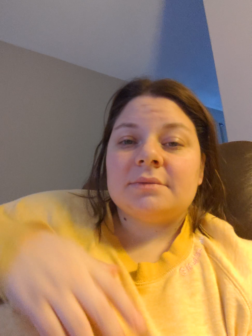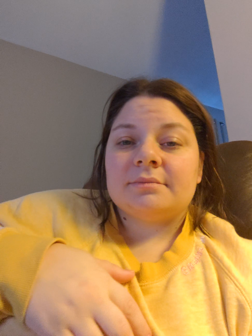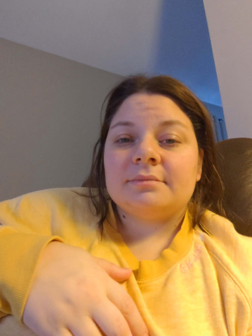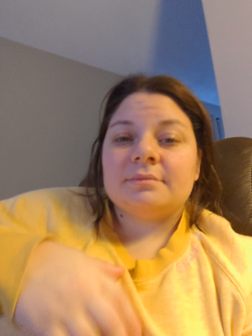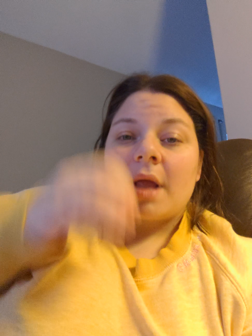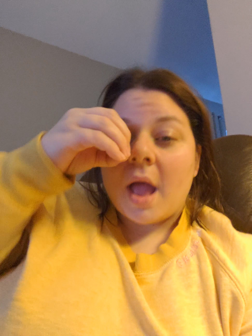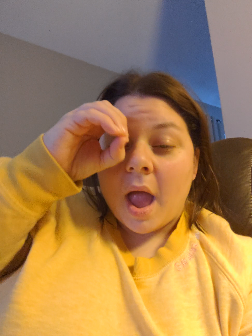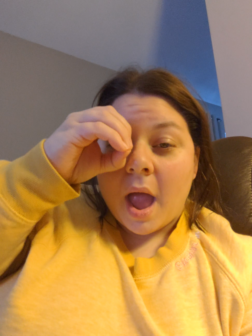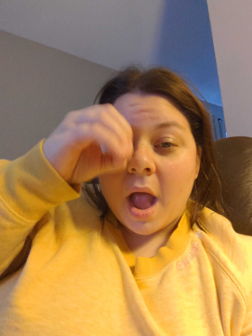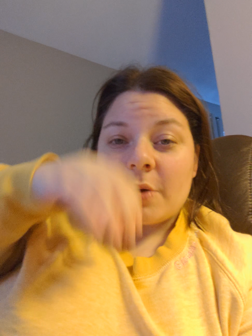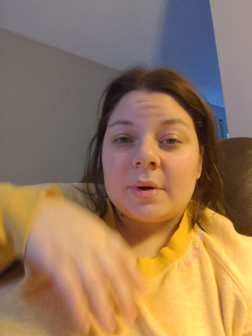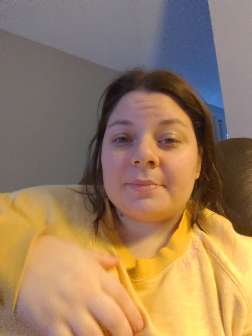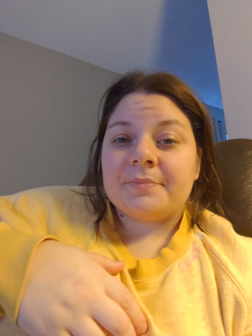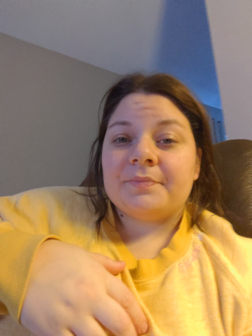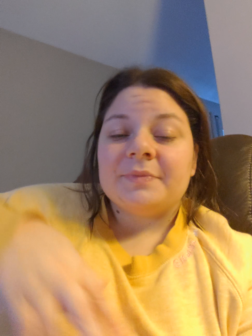owl